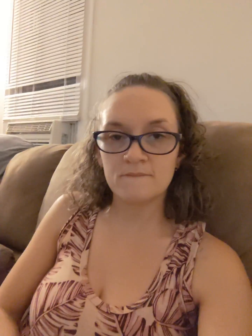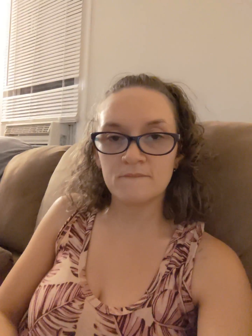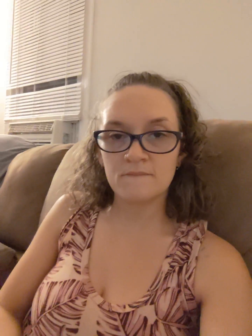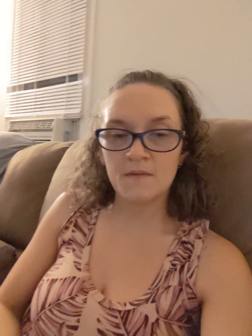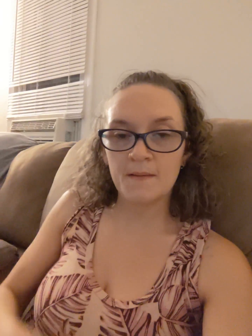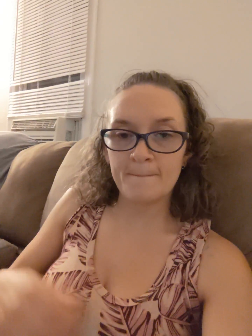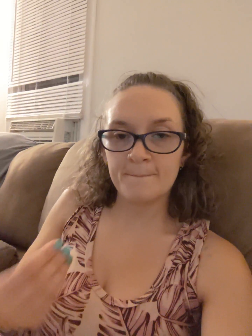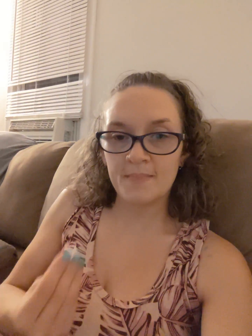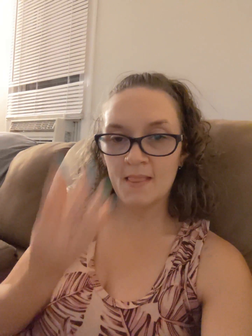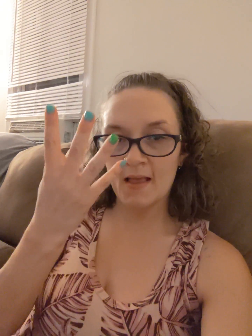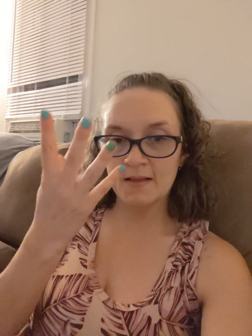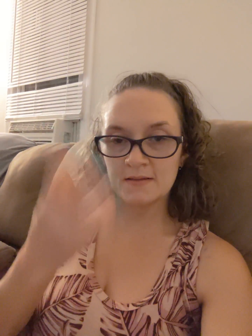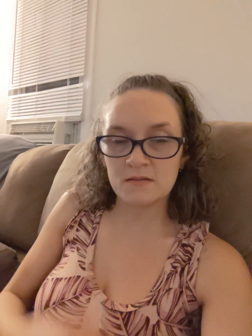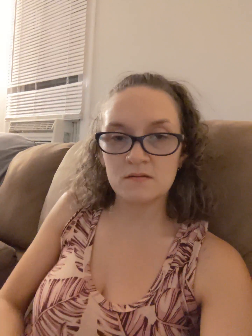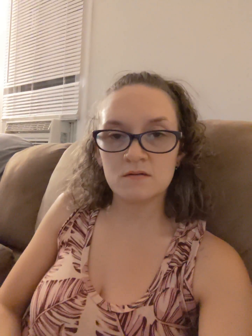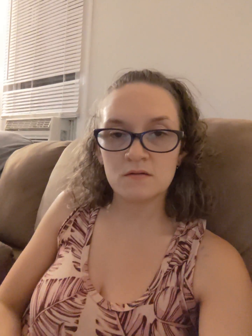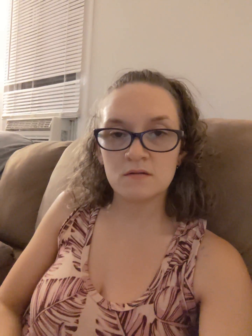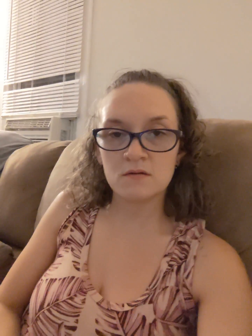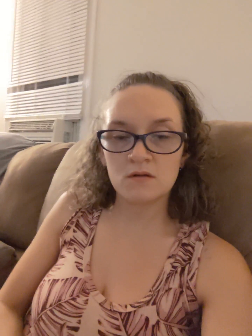plants